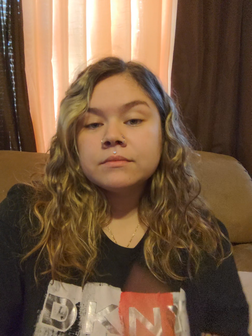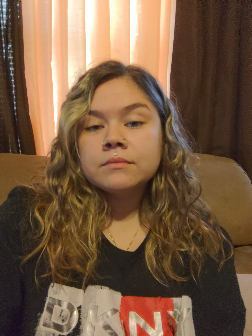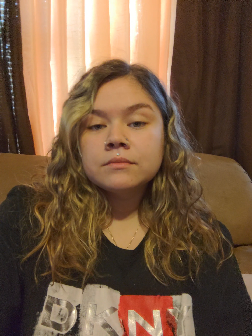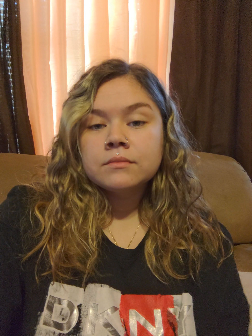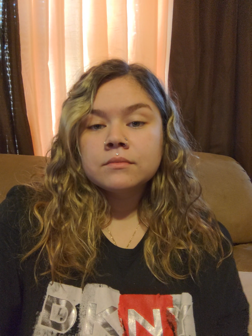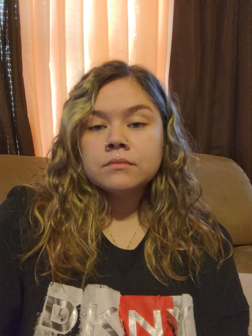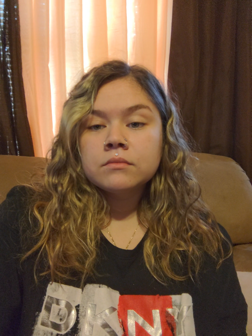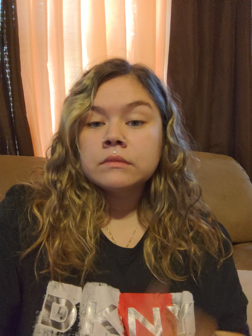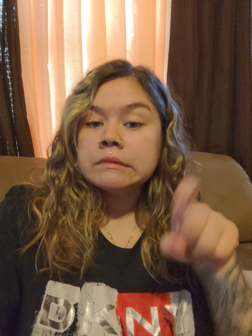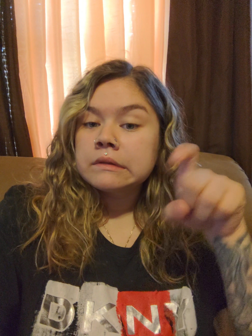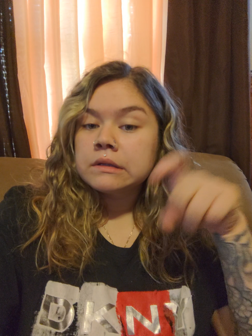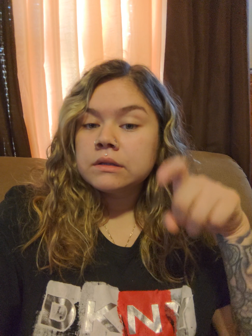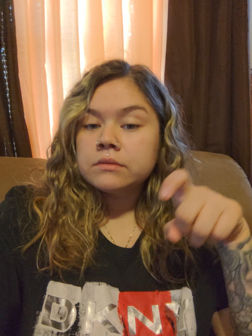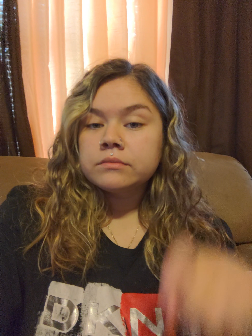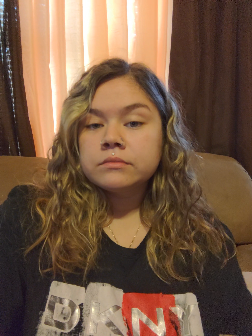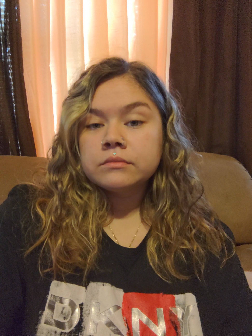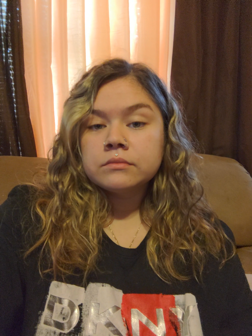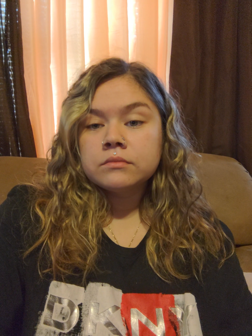need